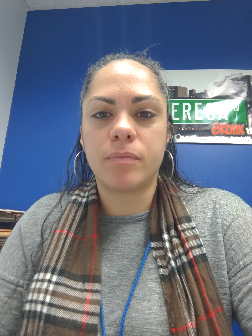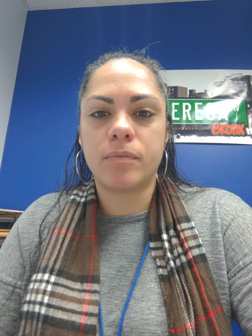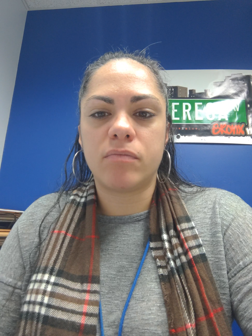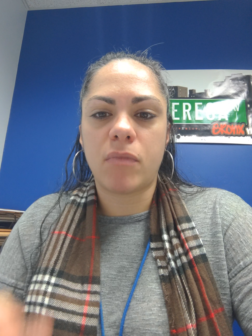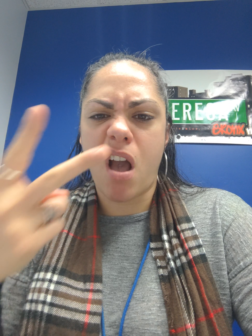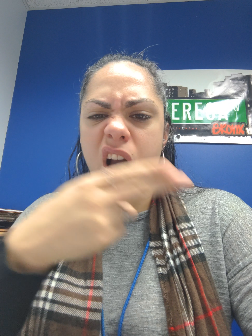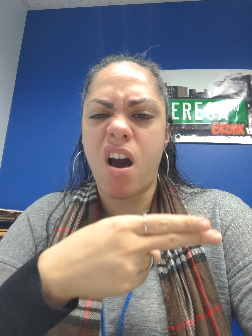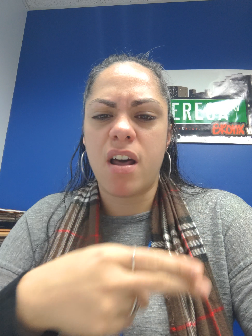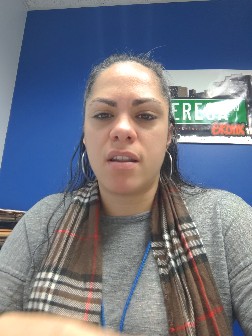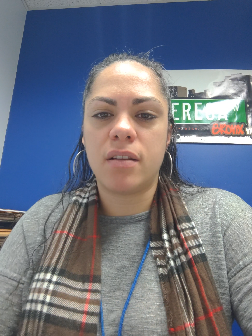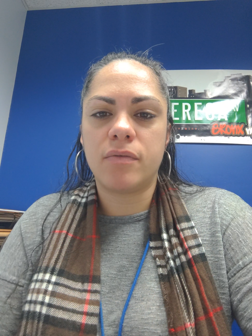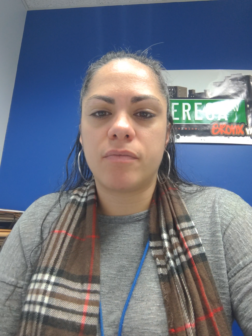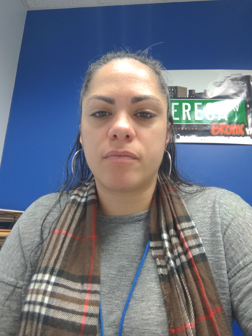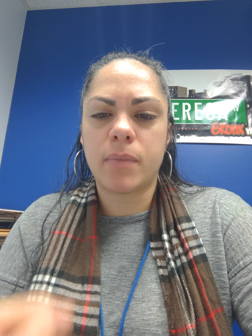cut